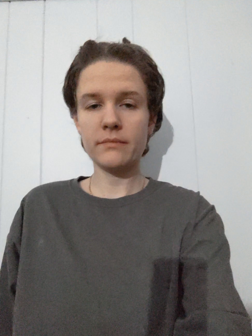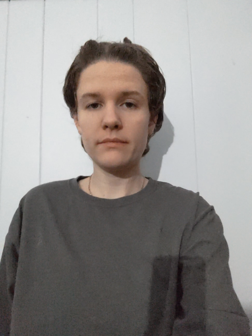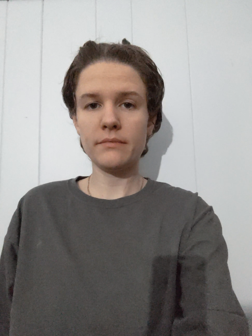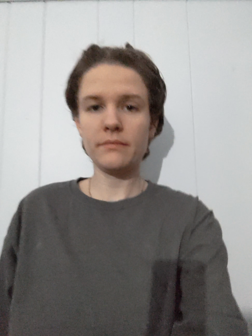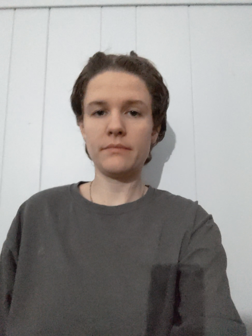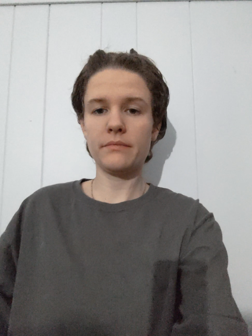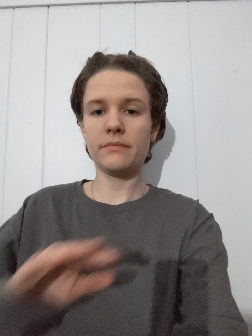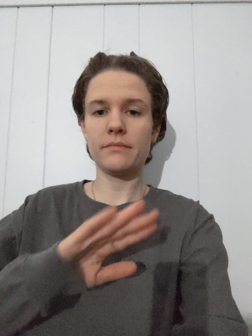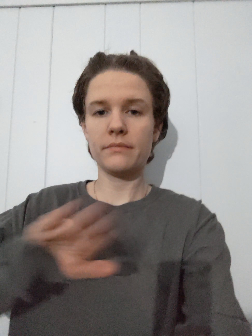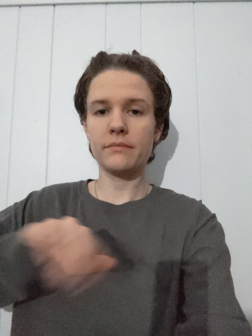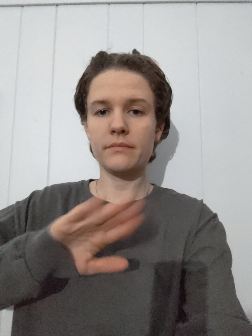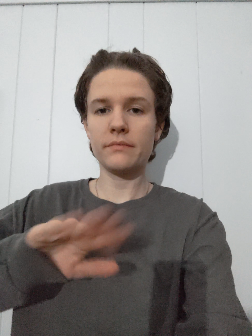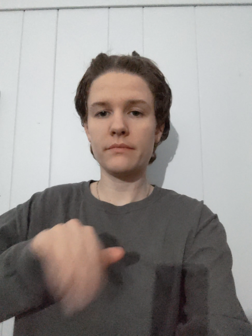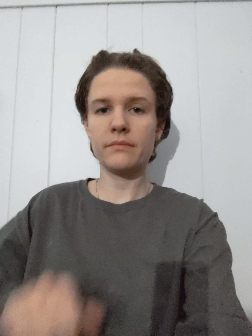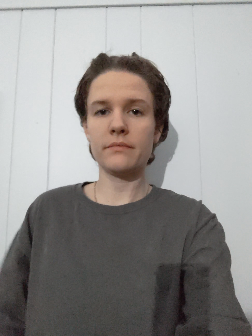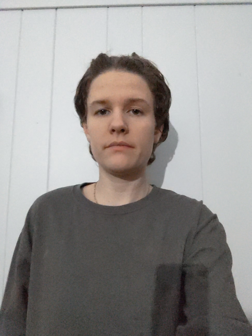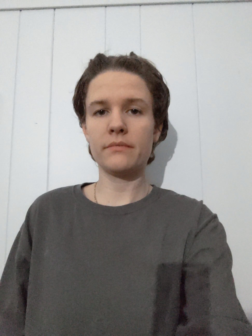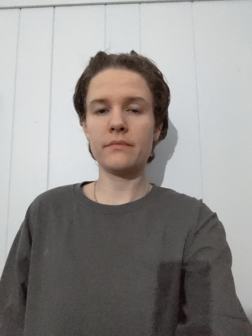pool